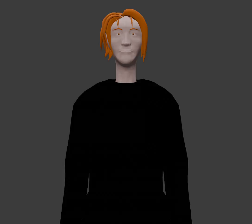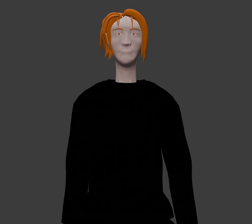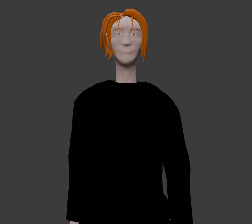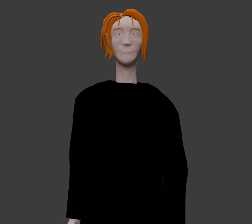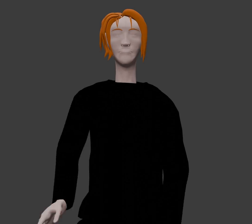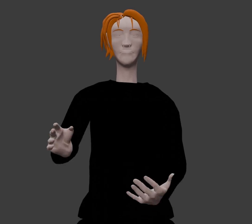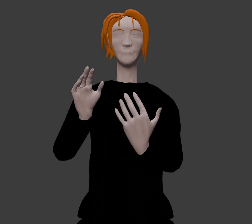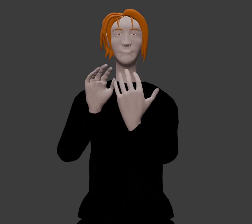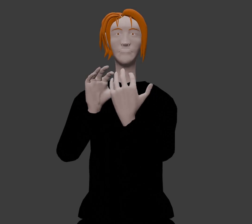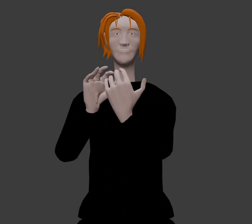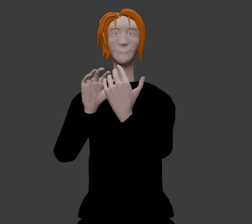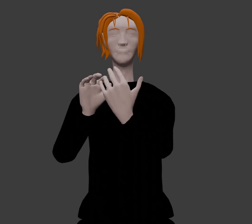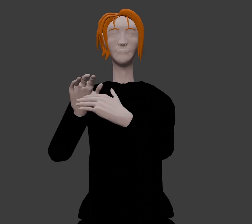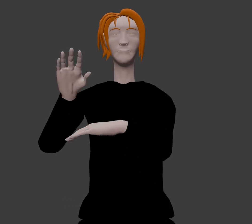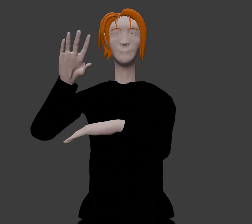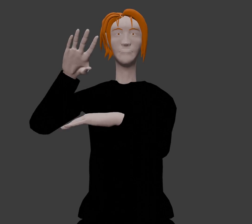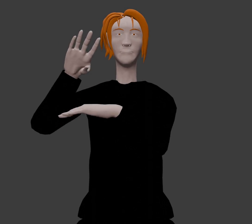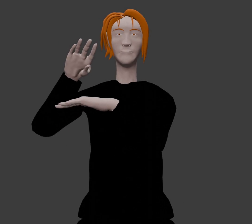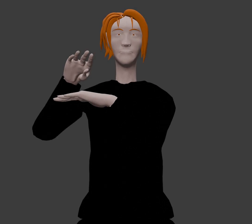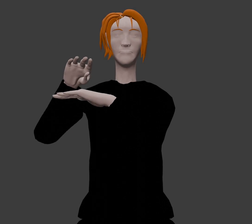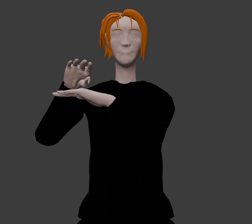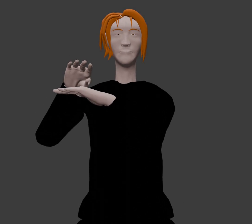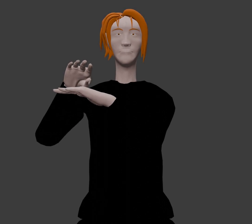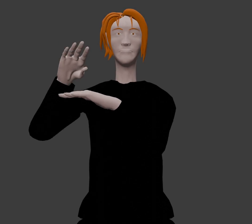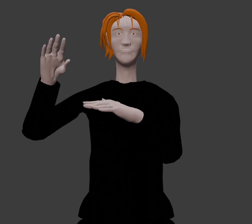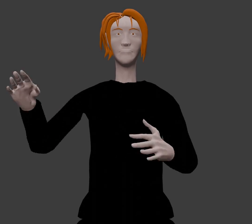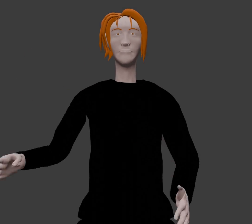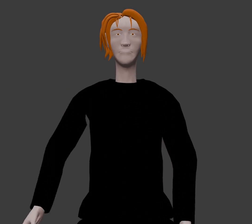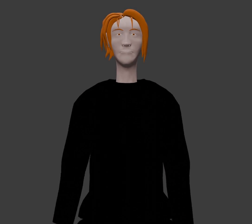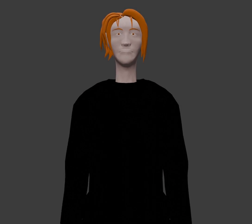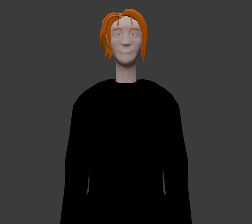Bargain